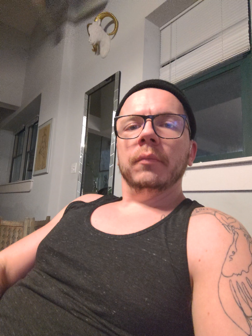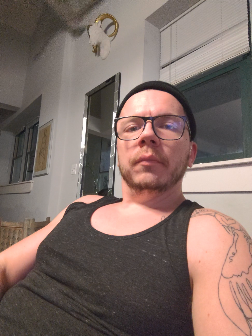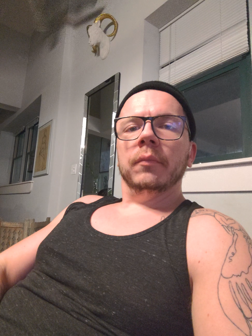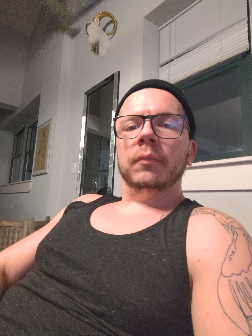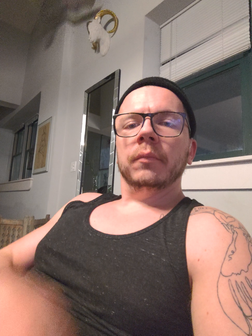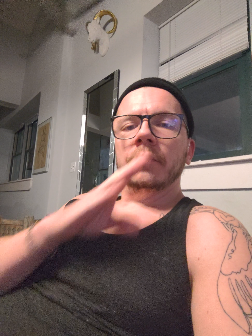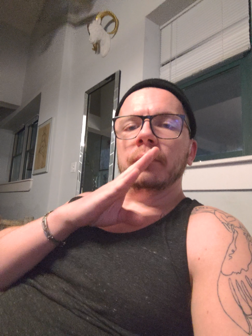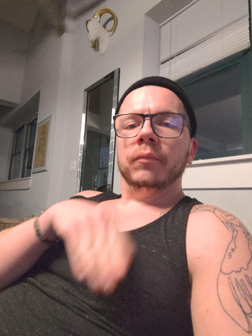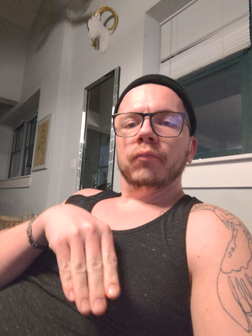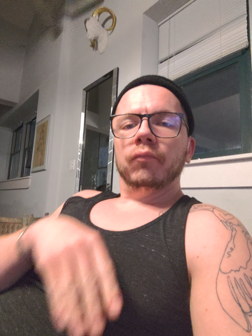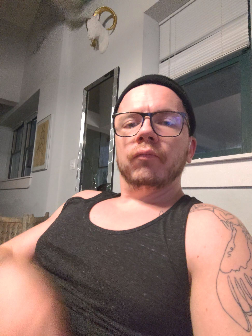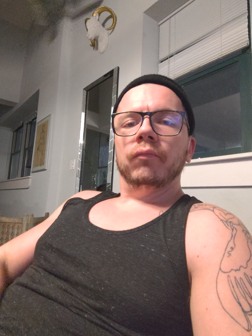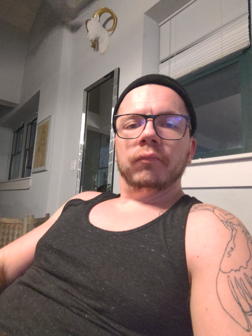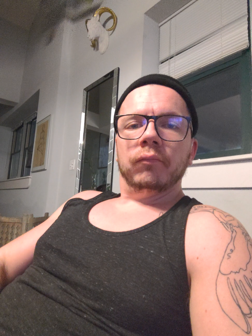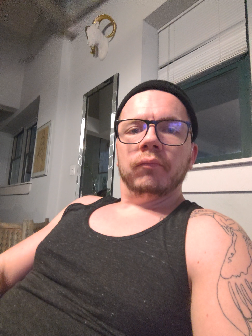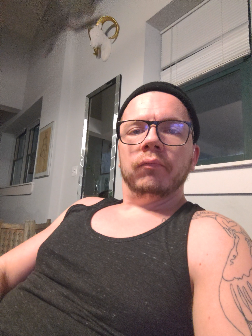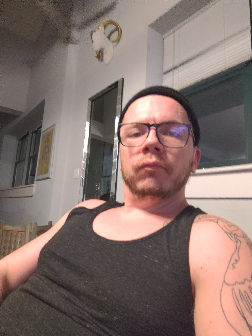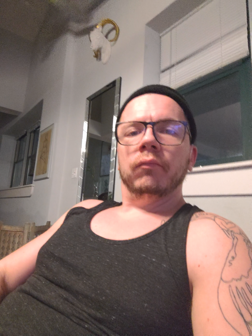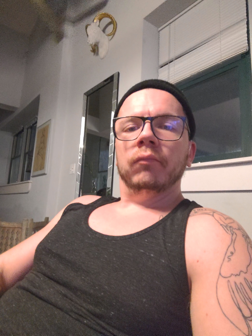quiet